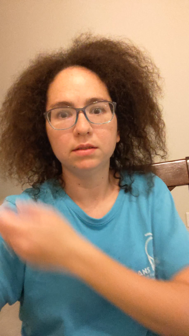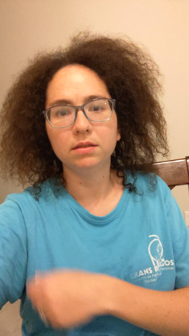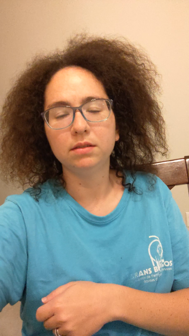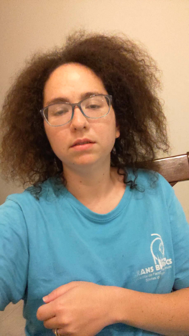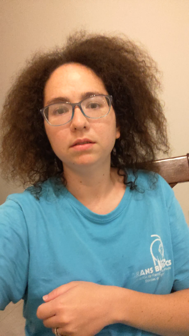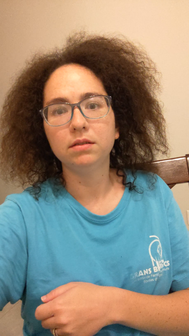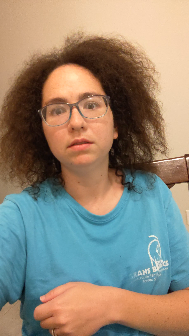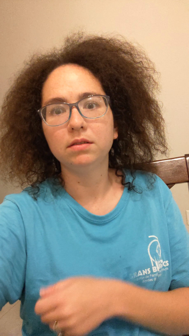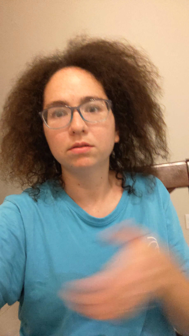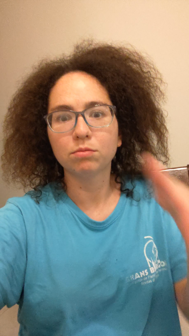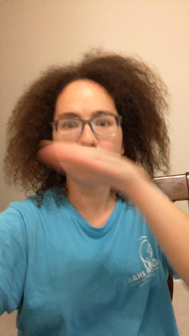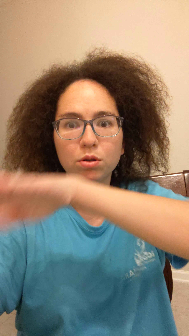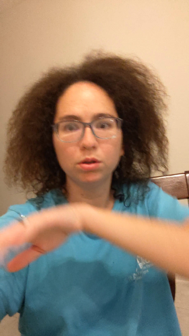cover